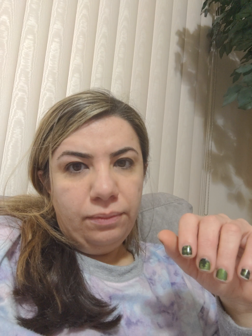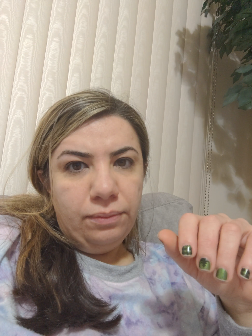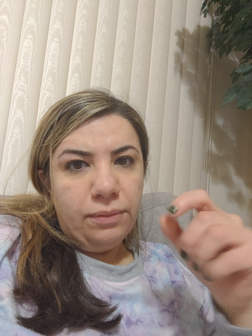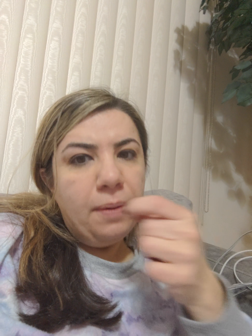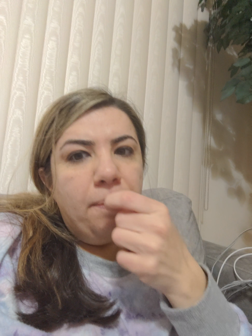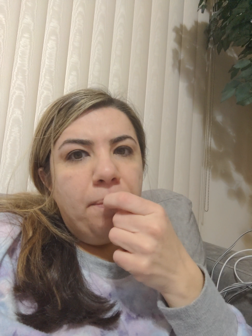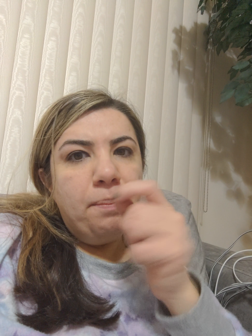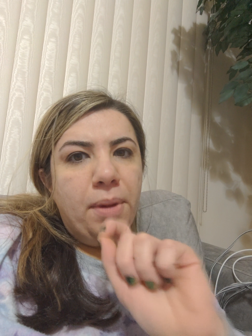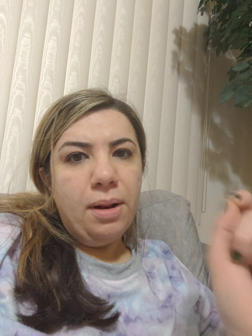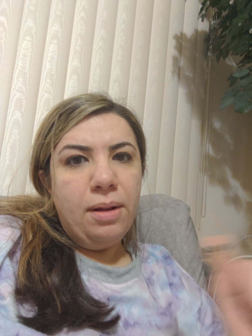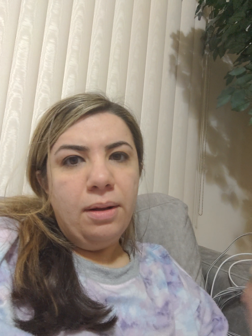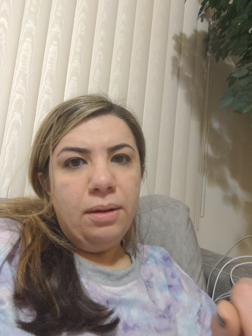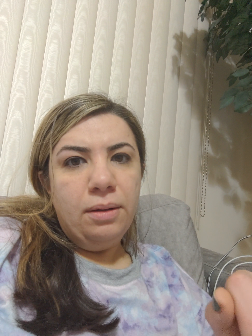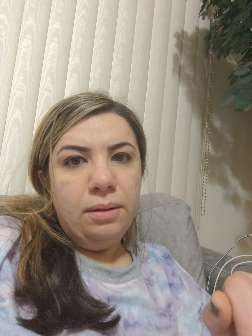pencil